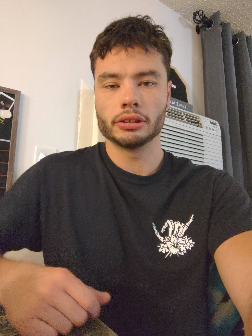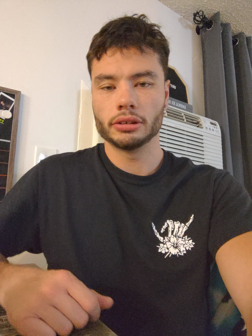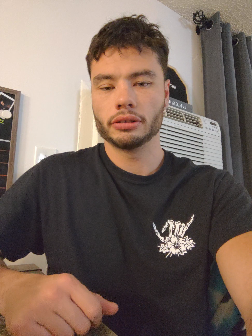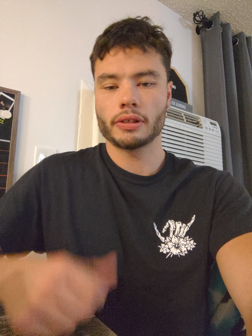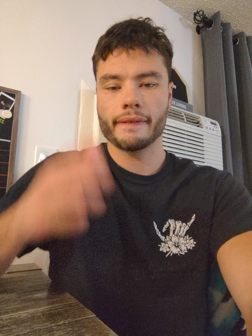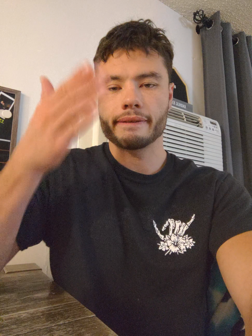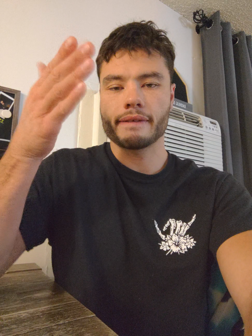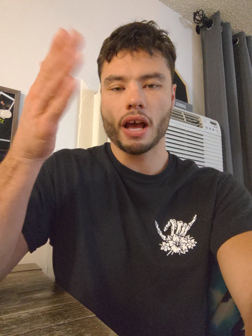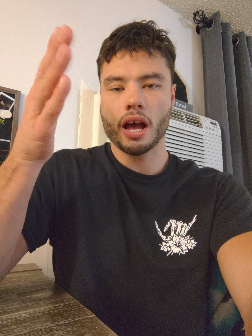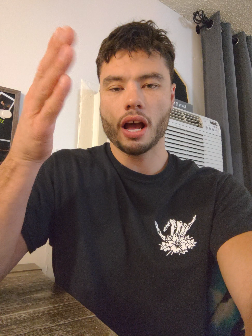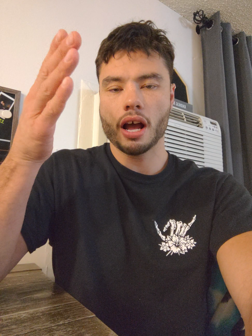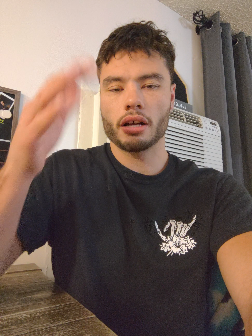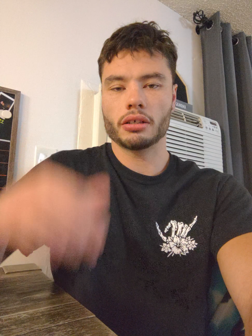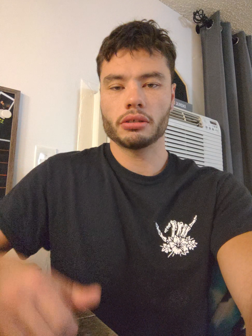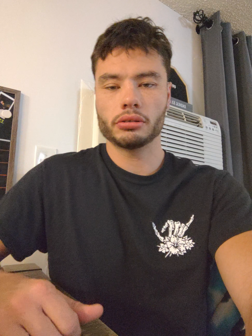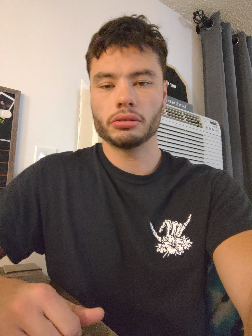flag